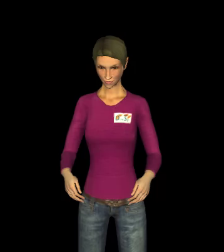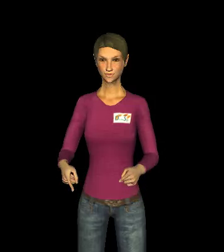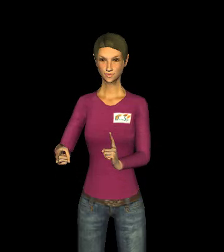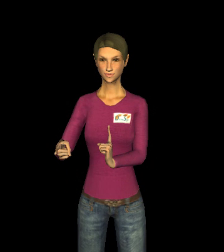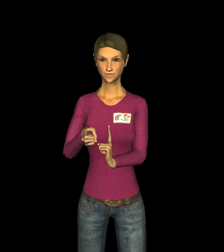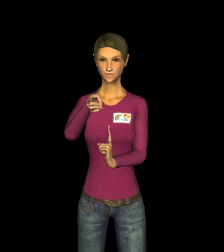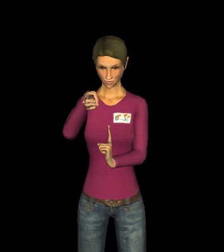مهم